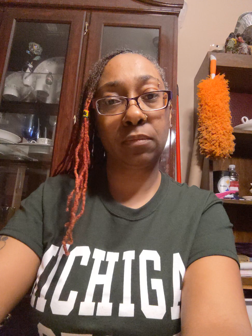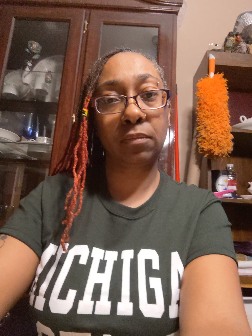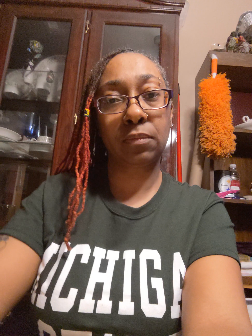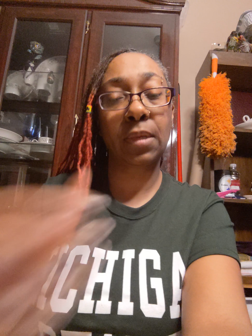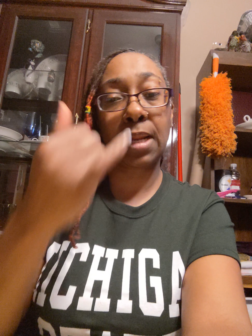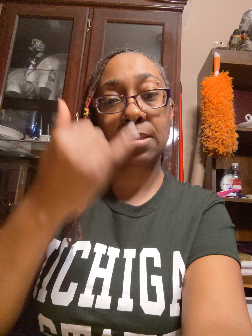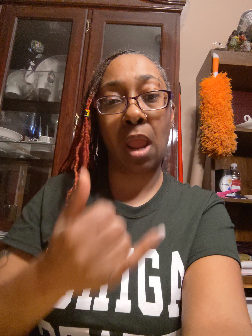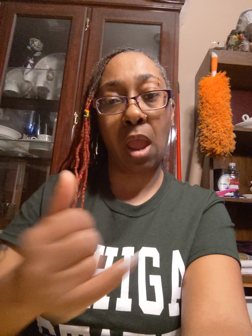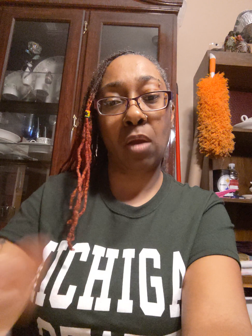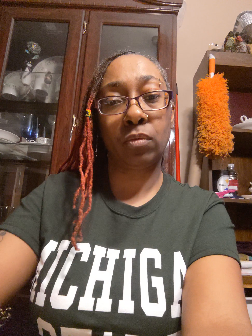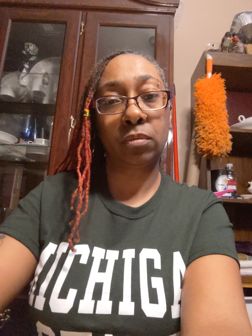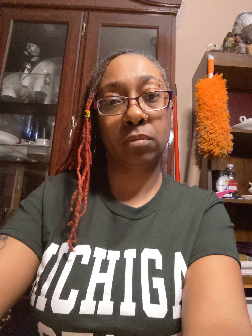now